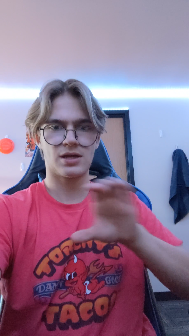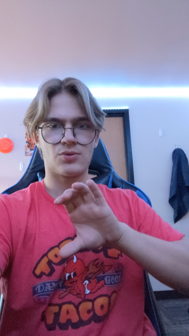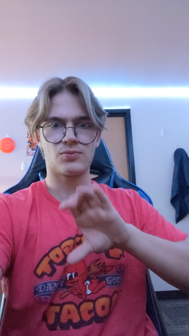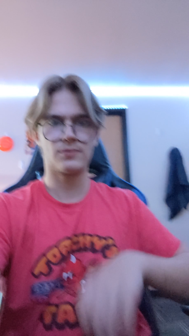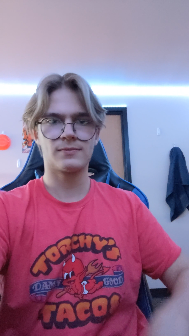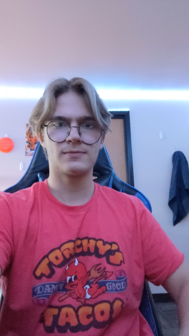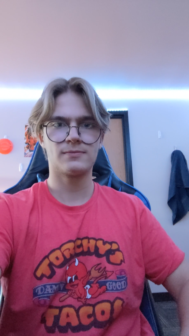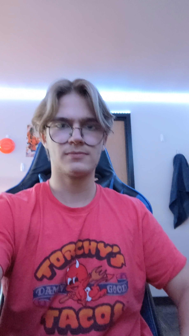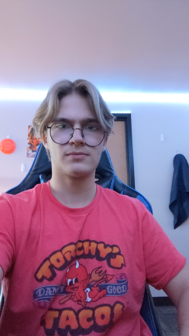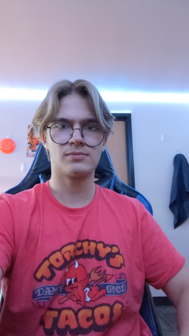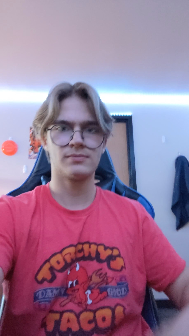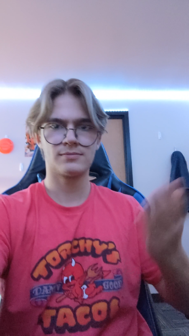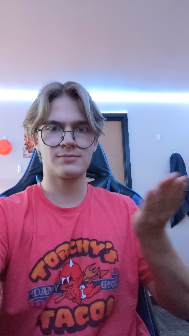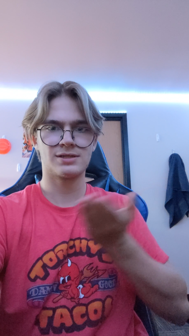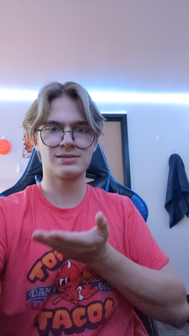bring